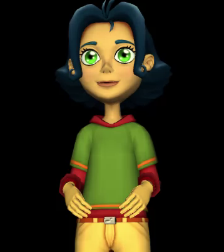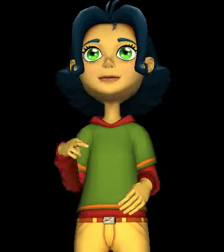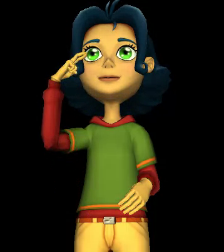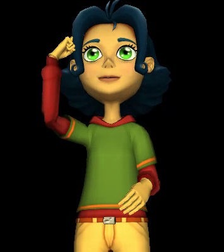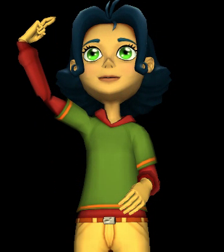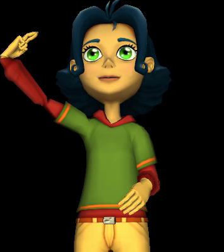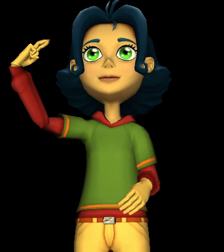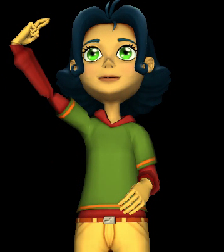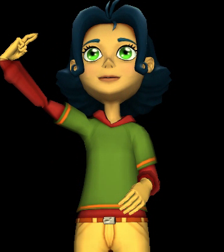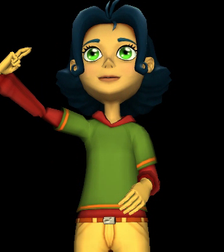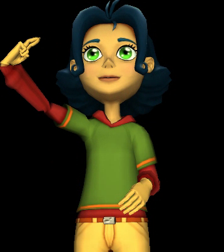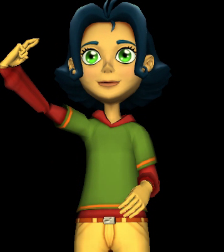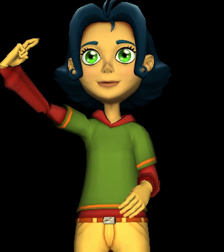حلم